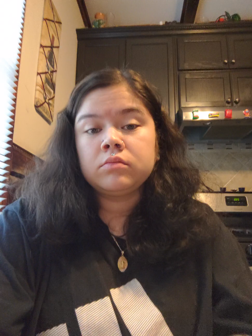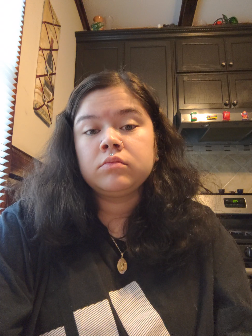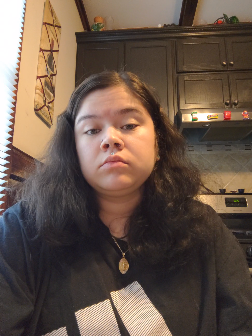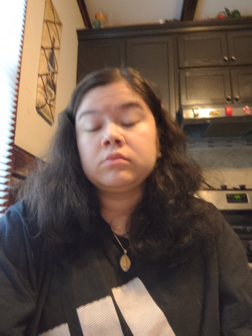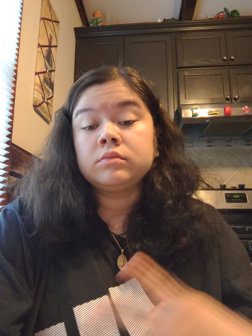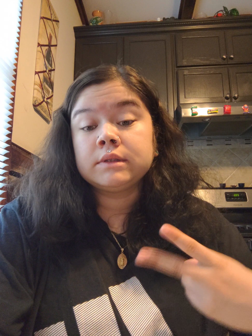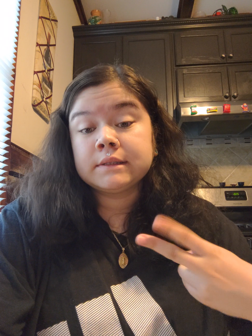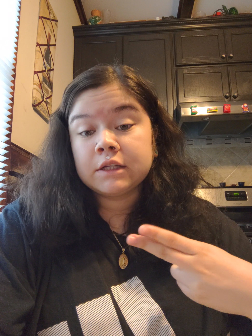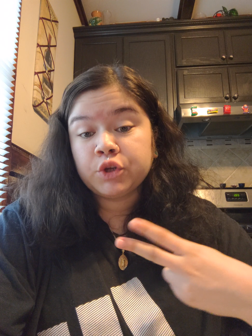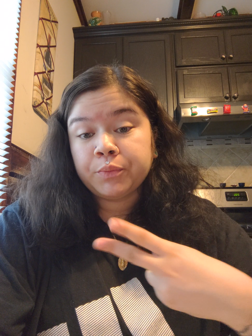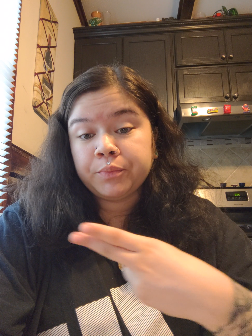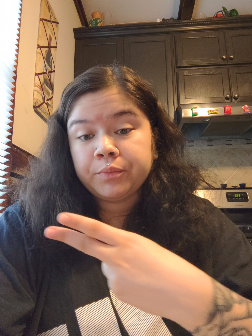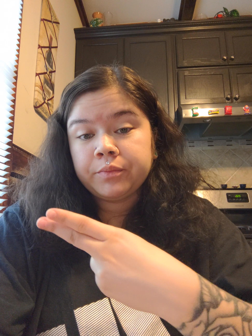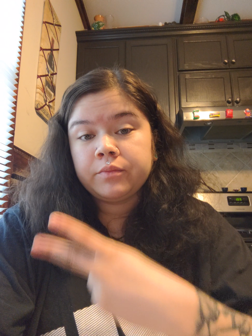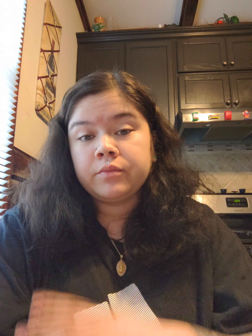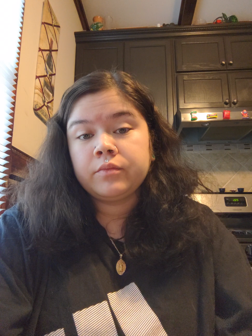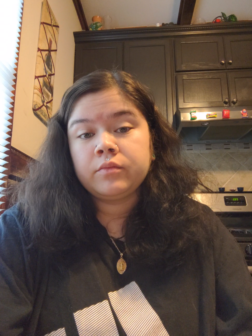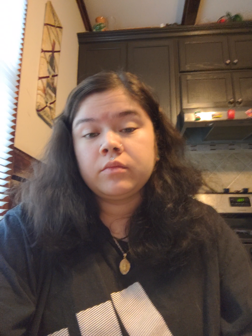scissors